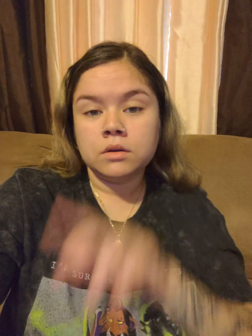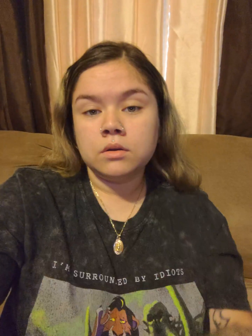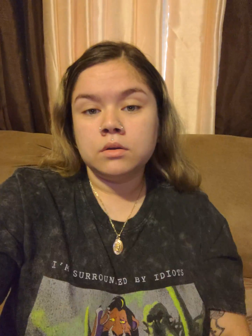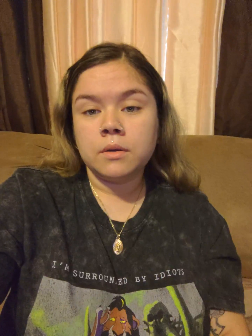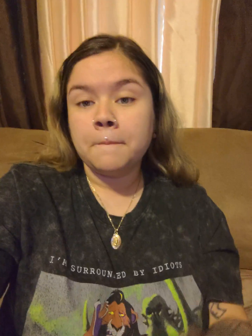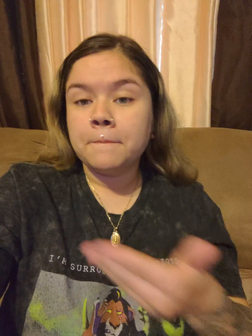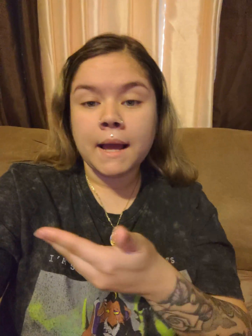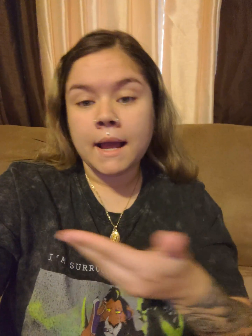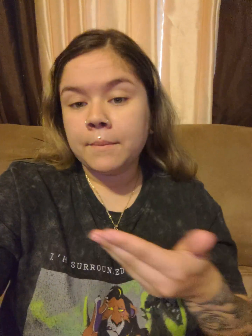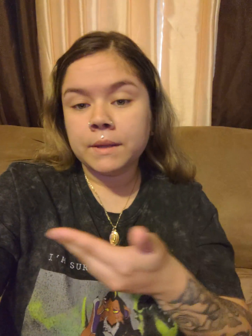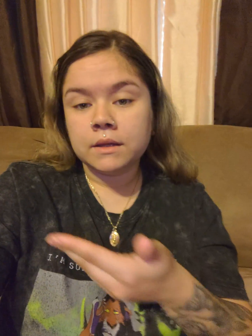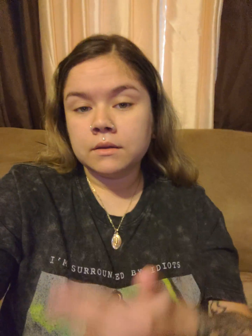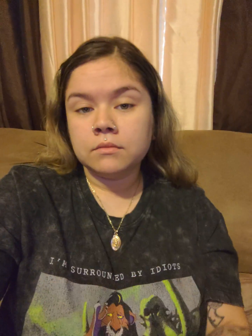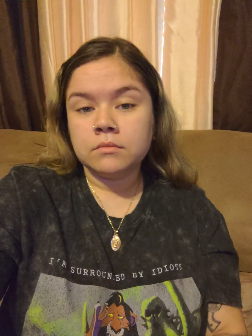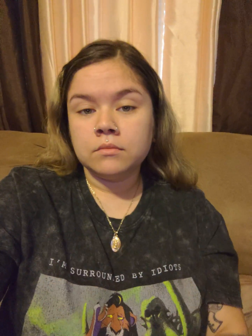baby